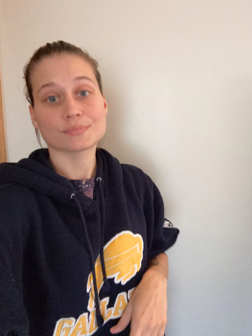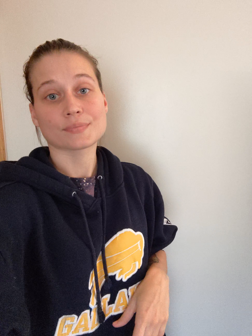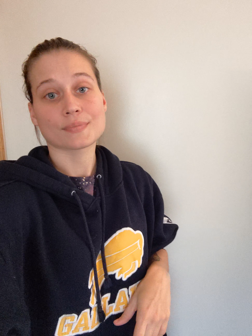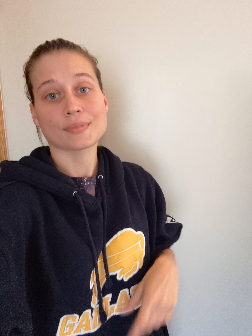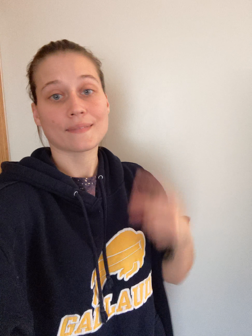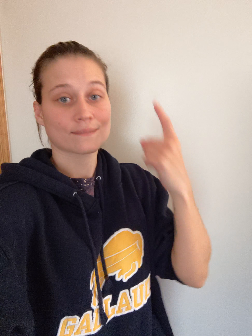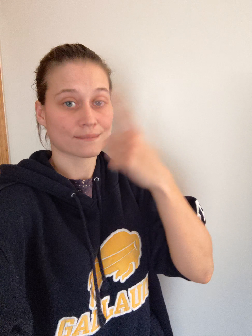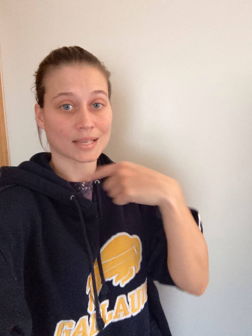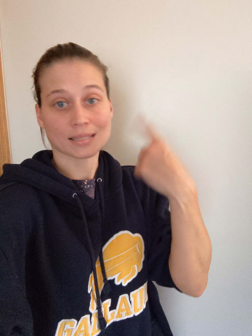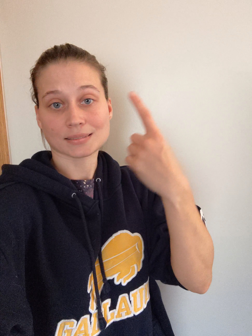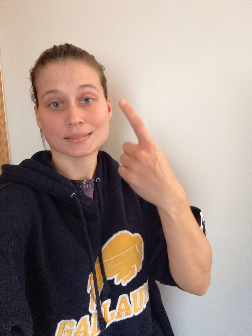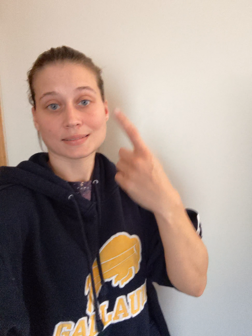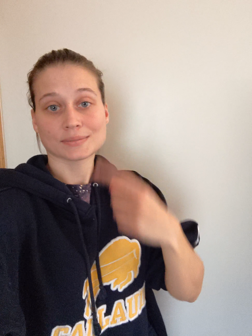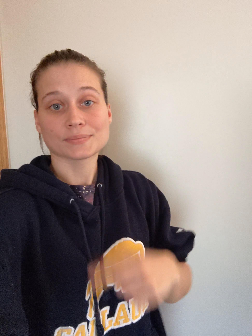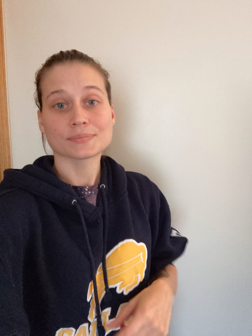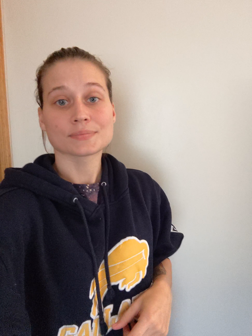face